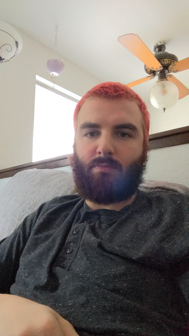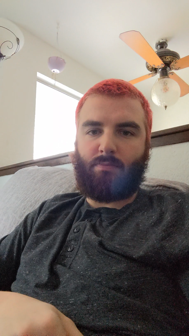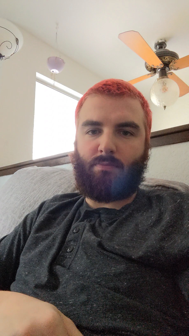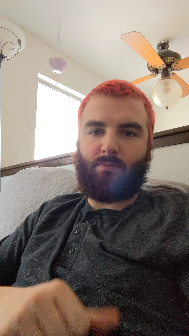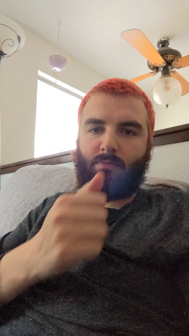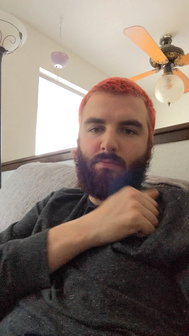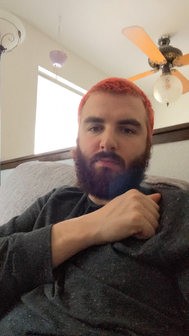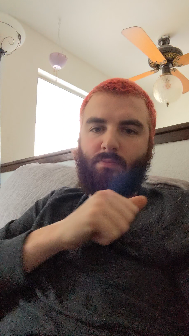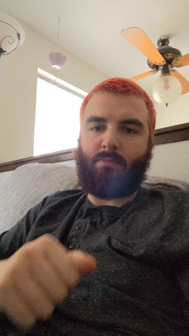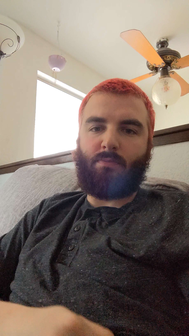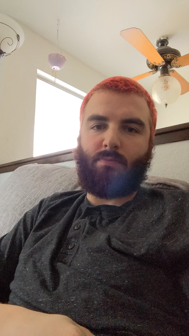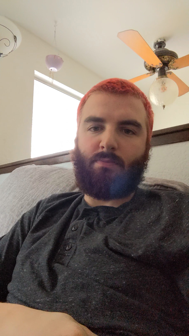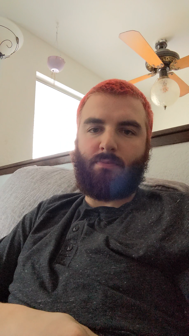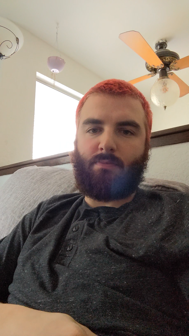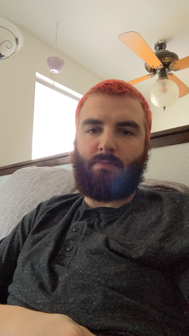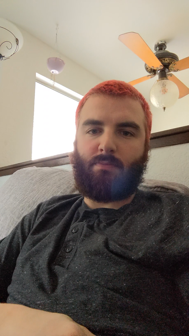love